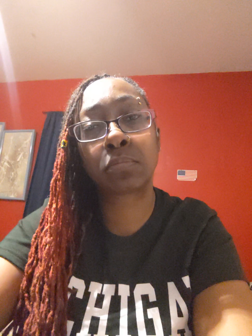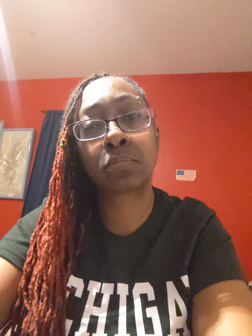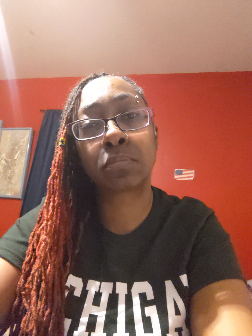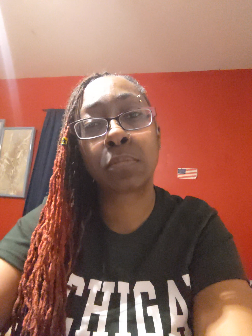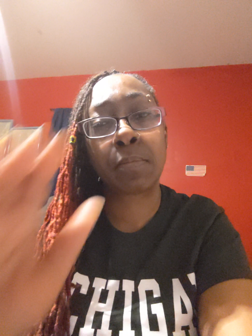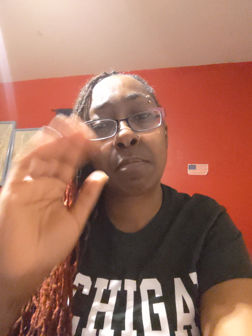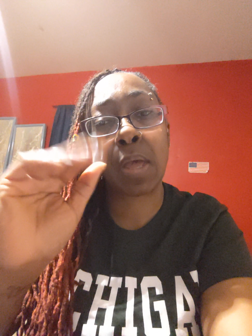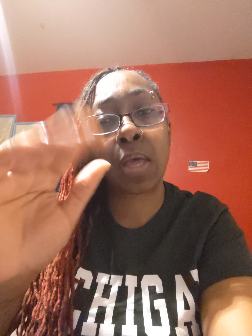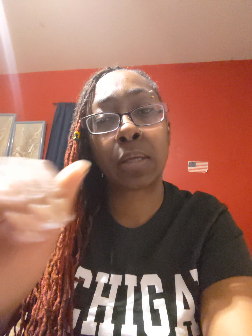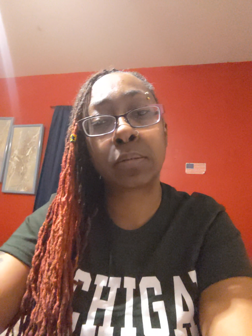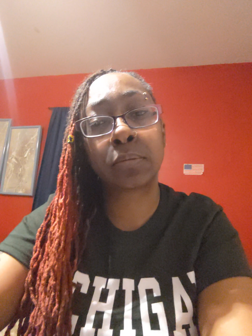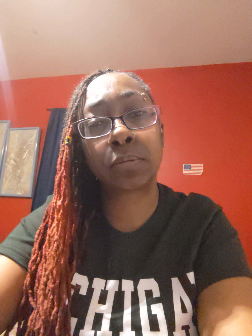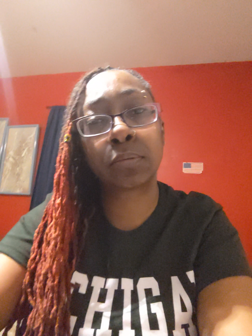bye